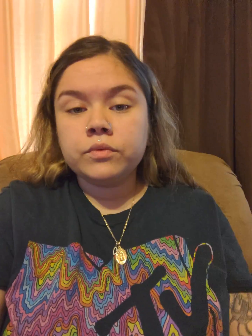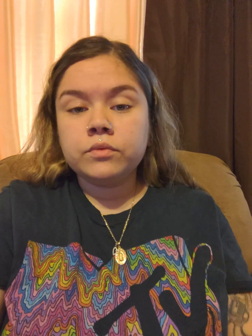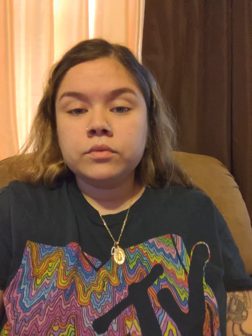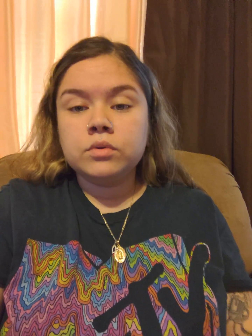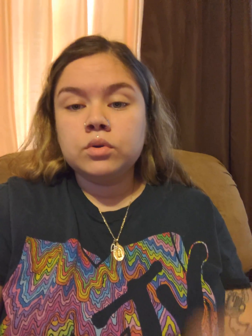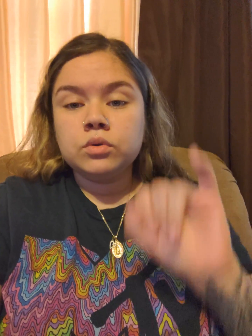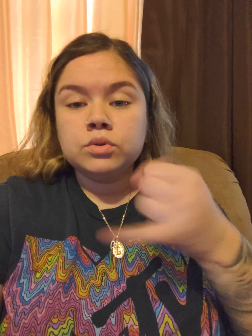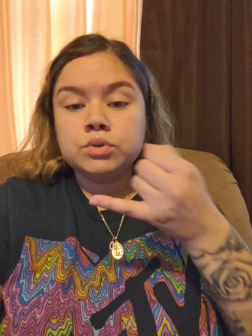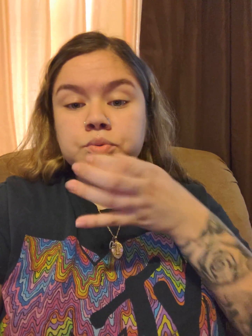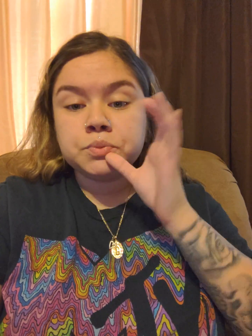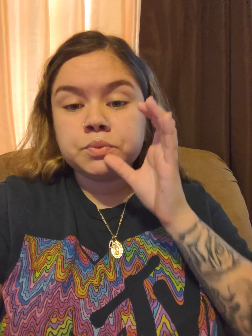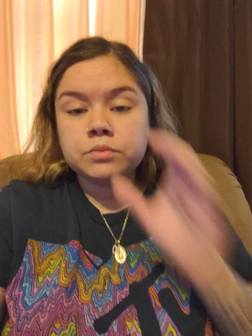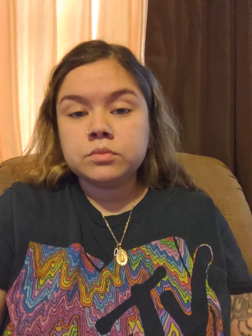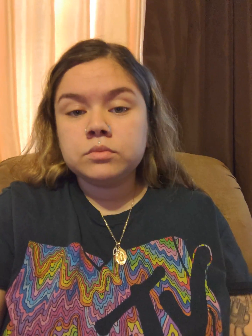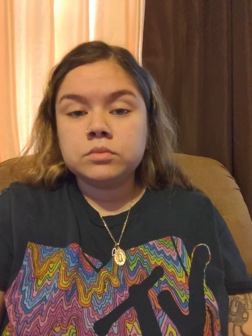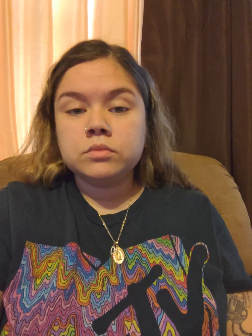juice